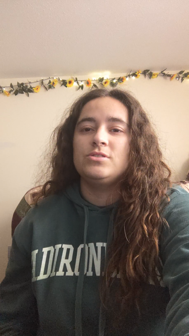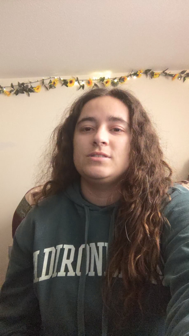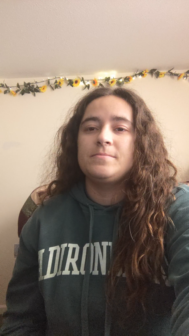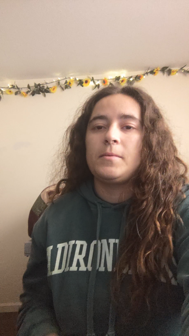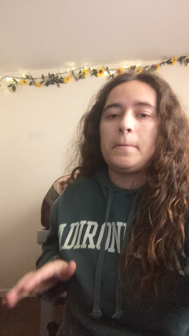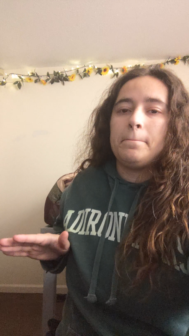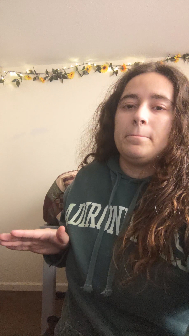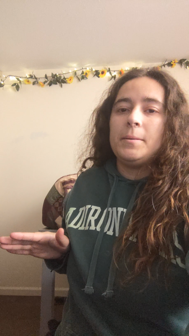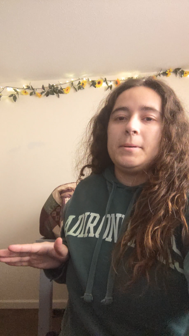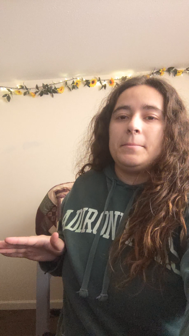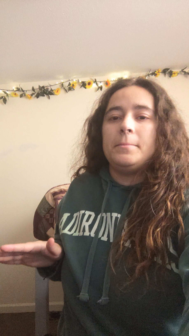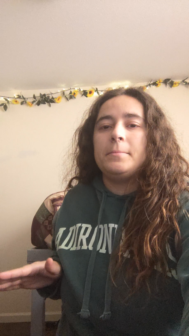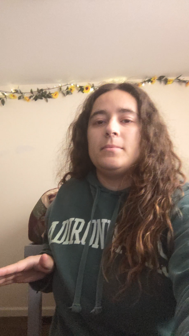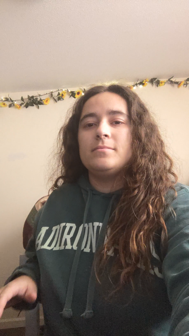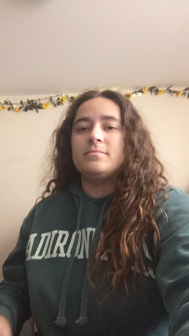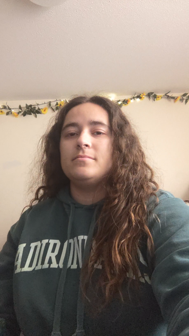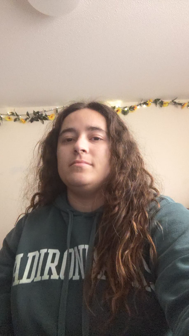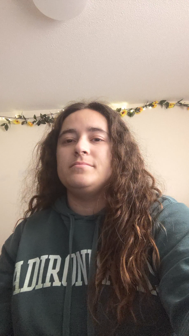penguin